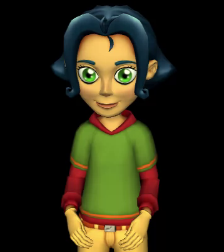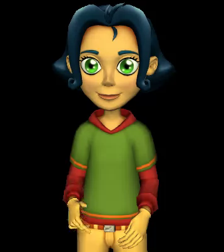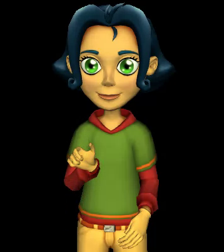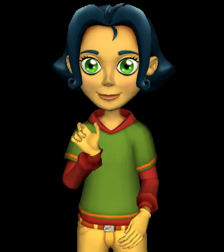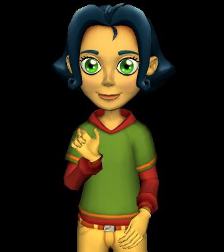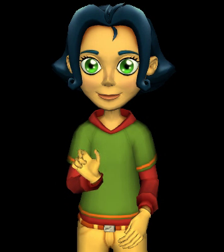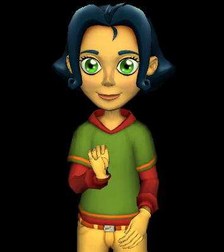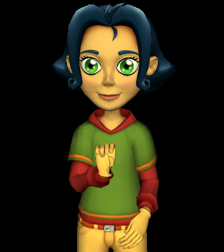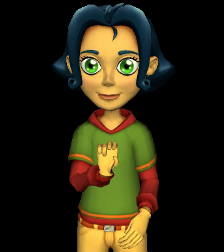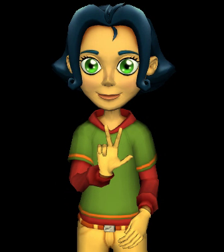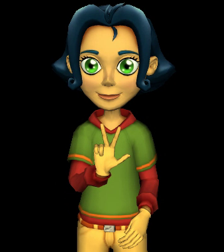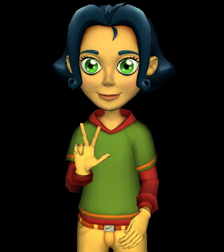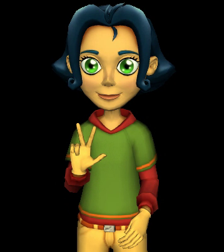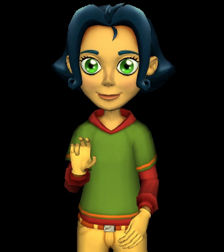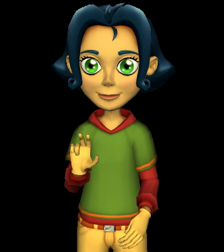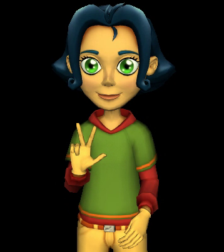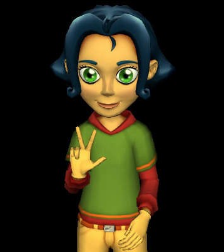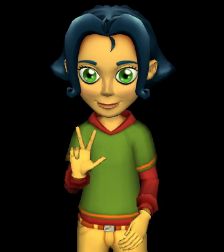راكب